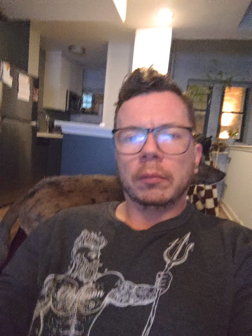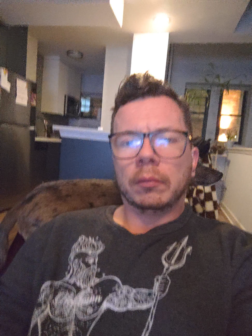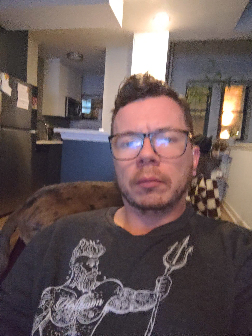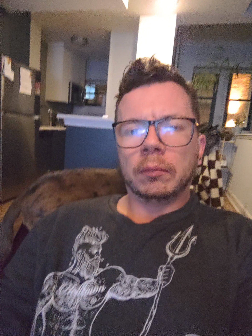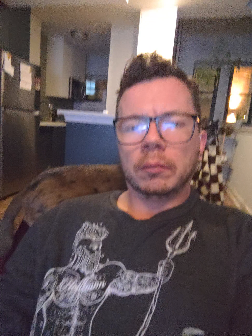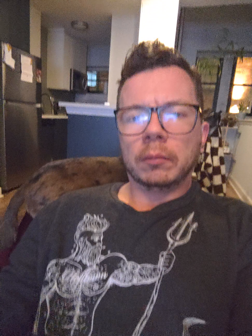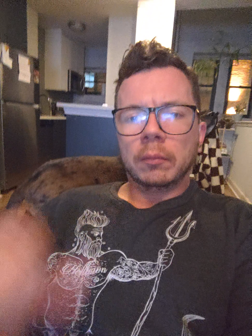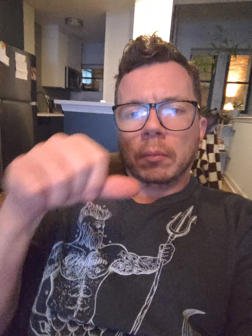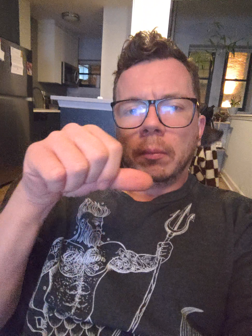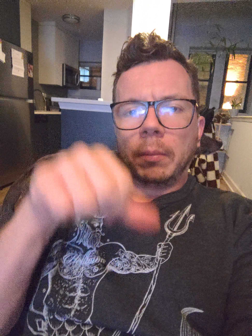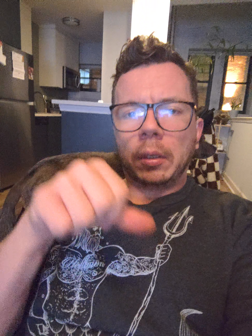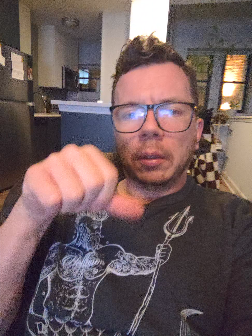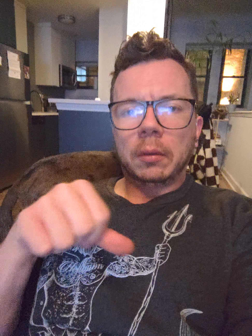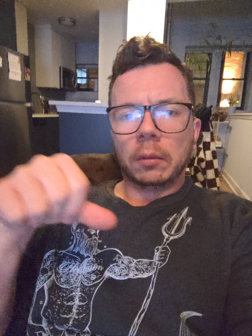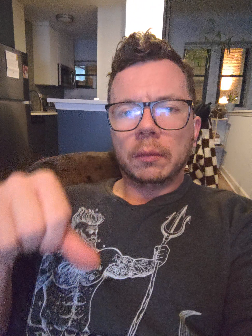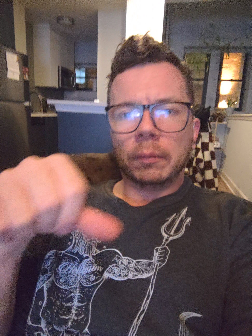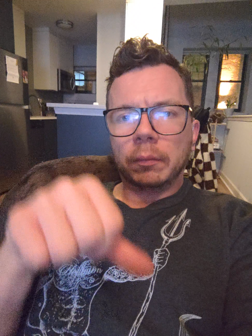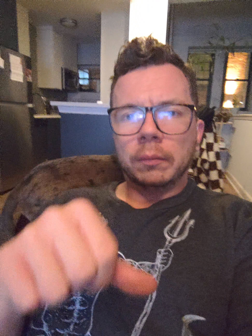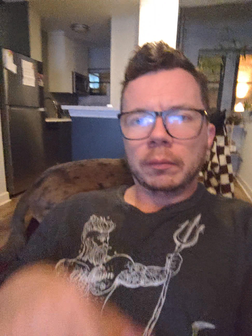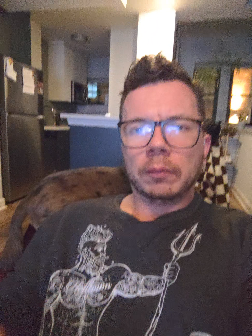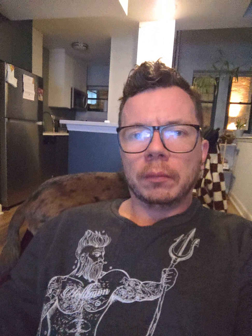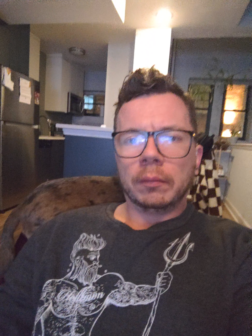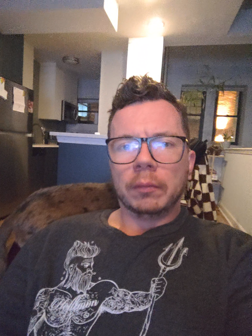puzzle